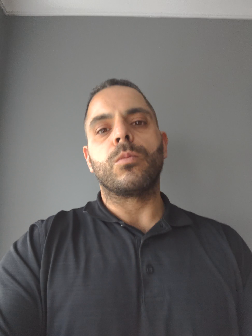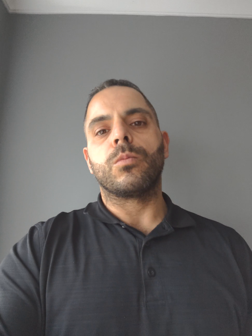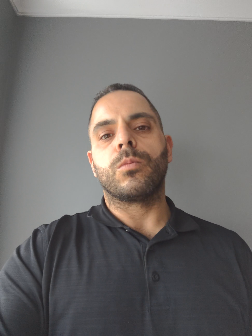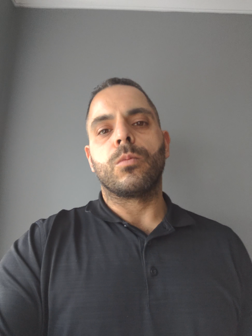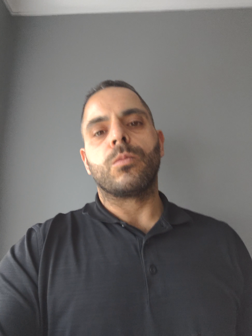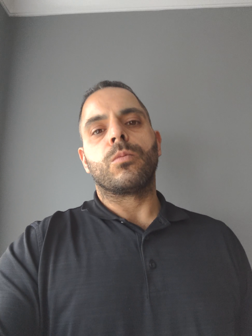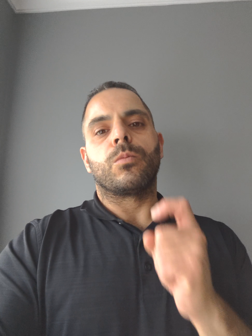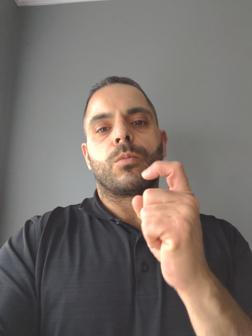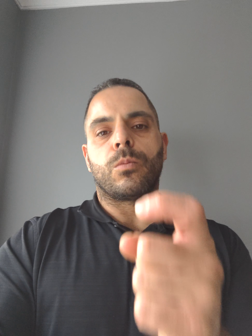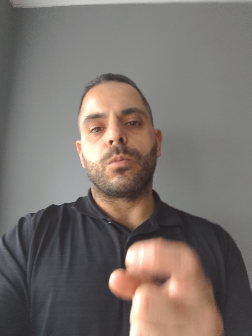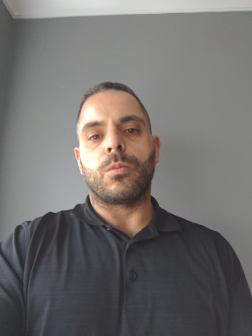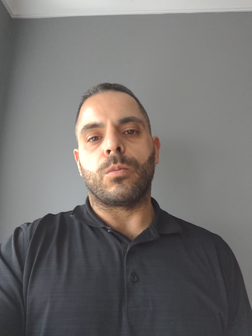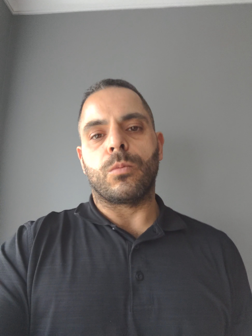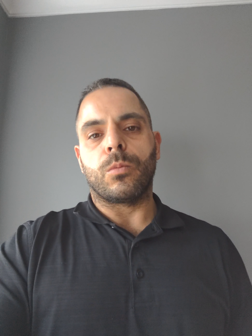give